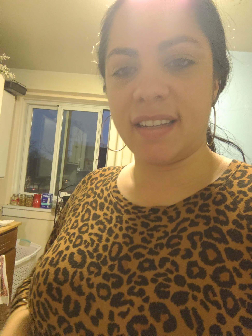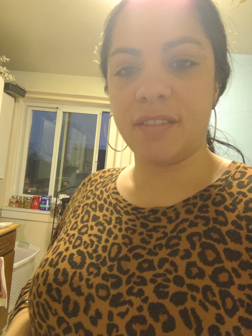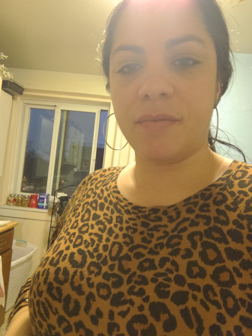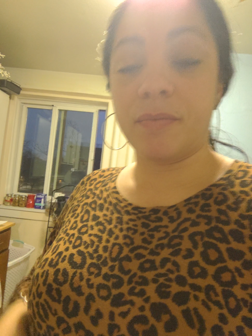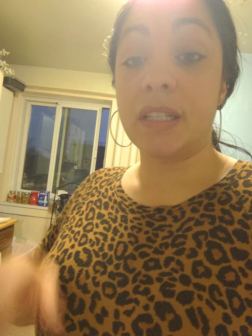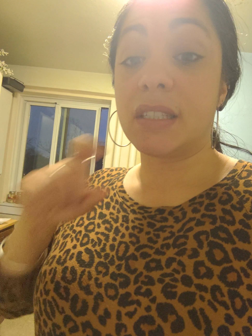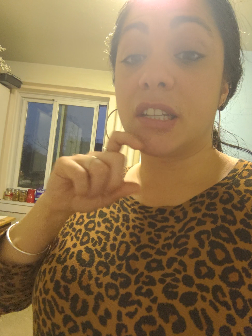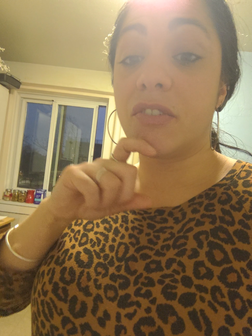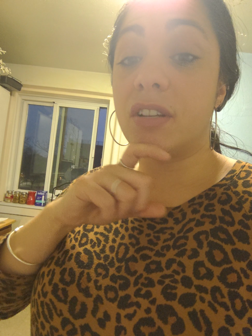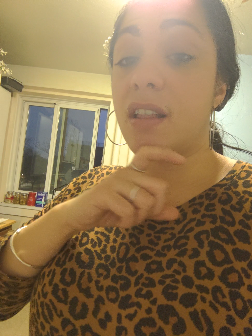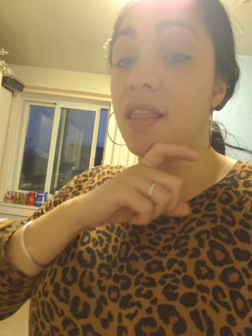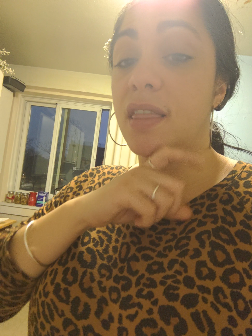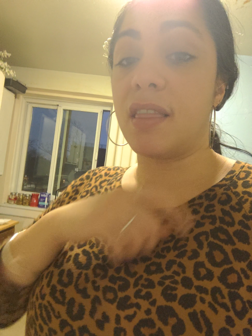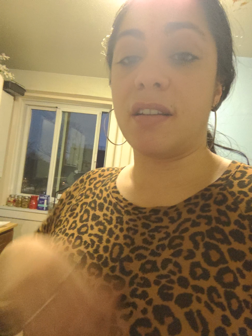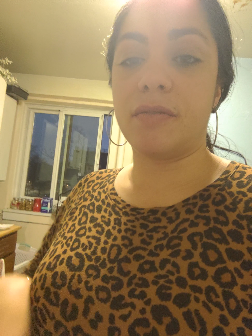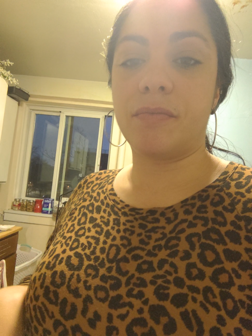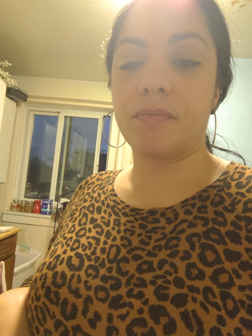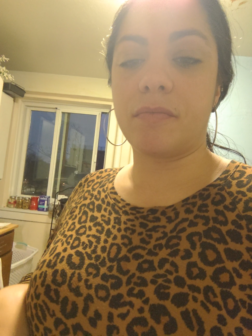cereal